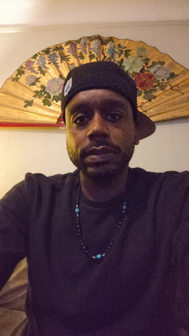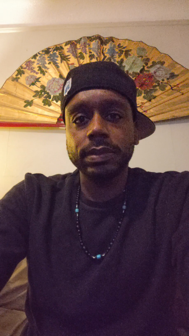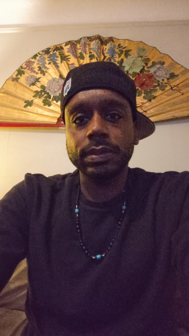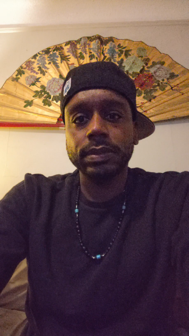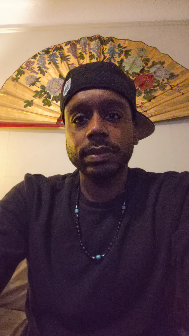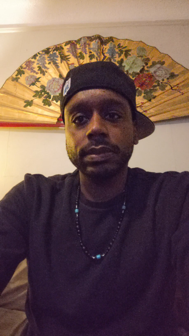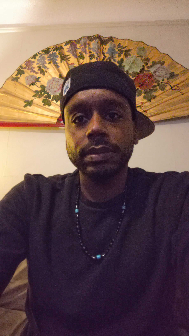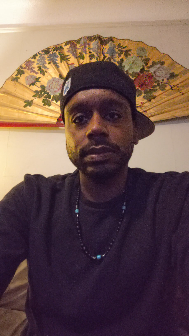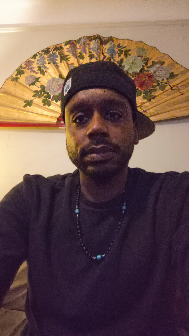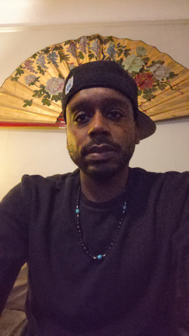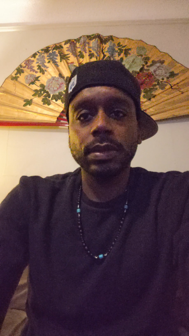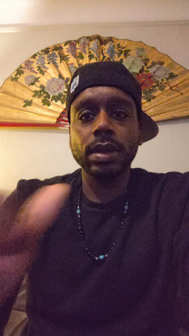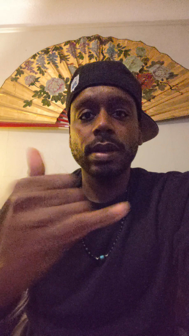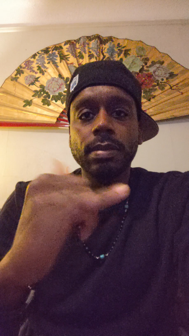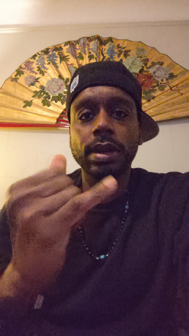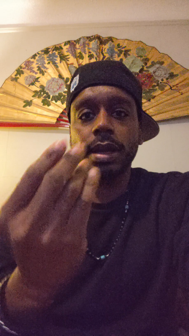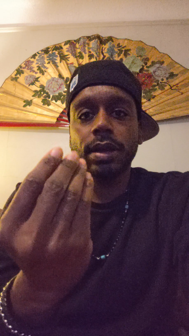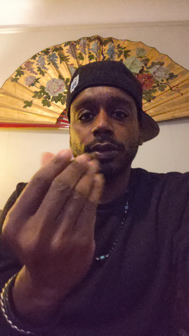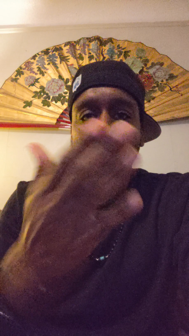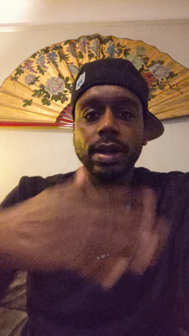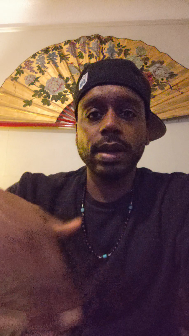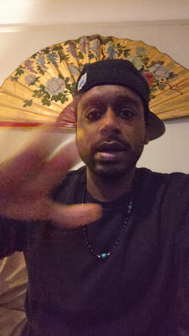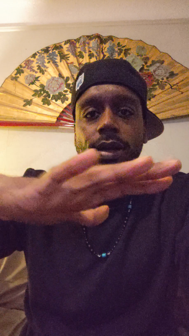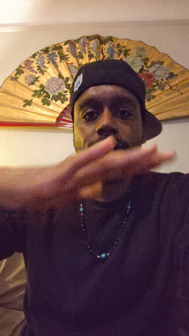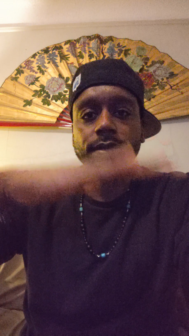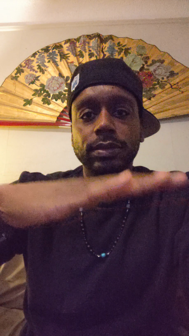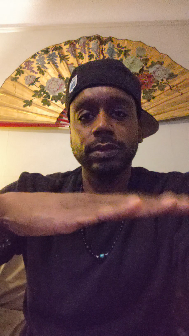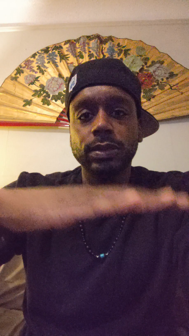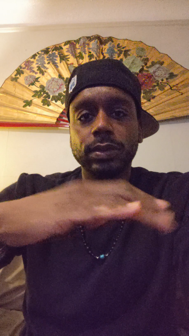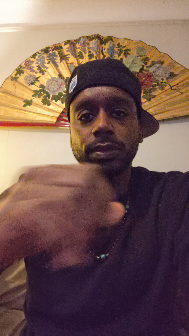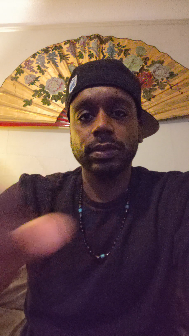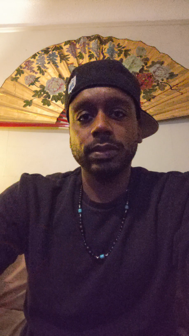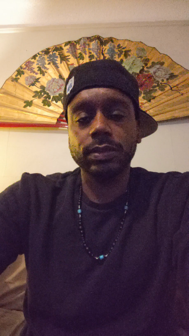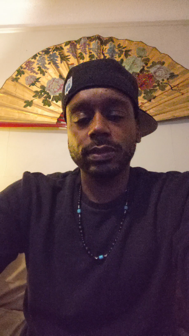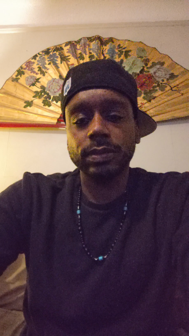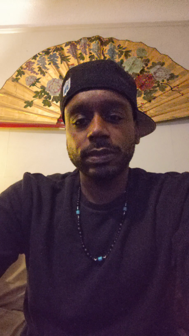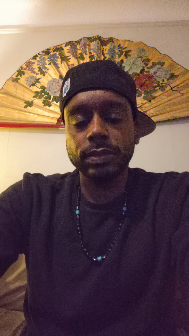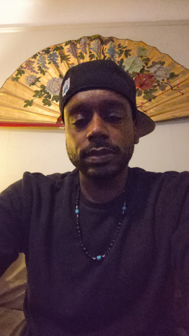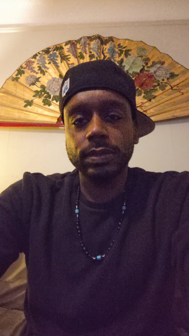playground